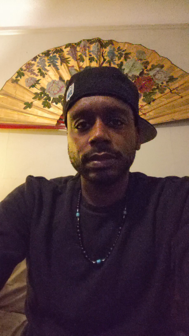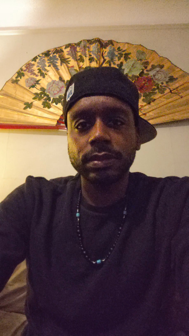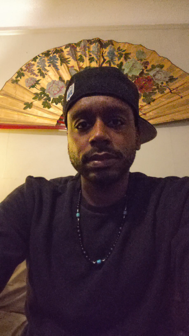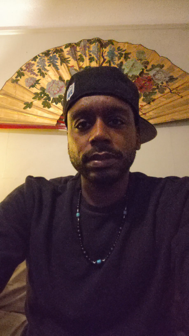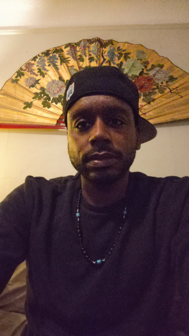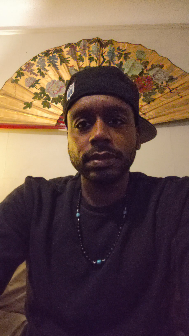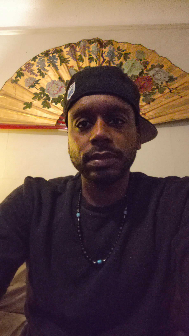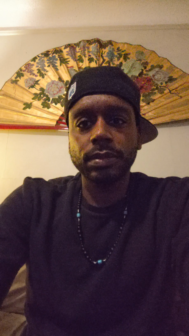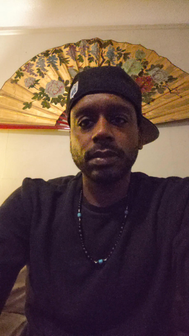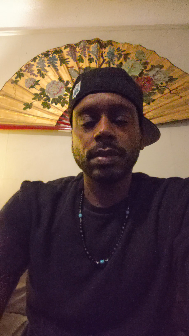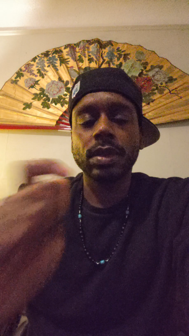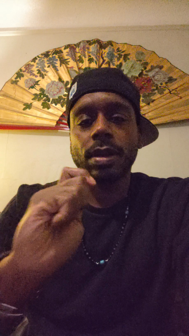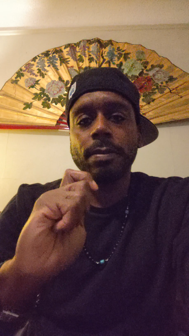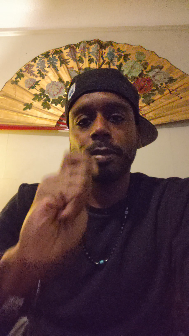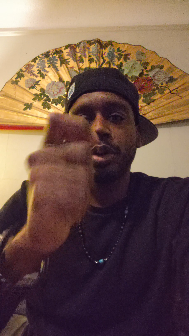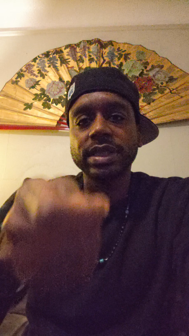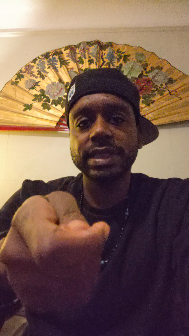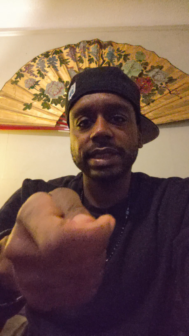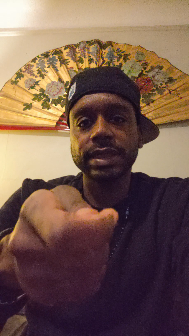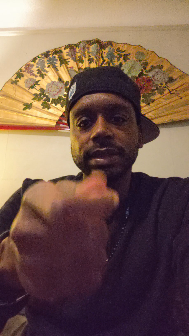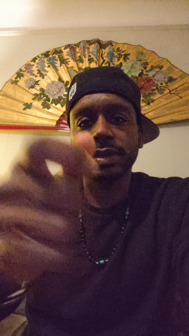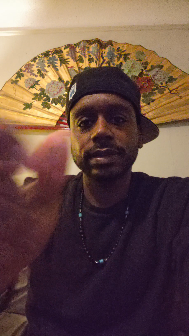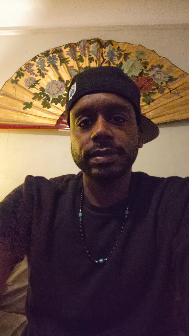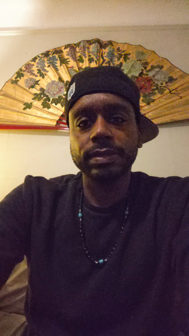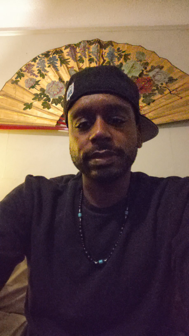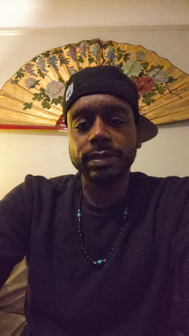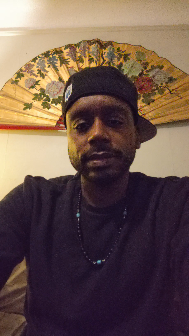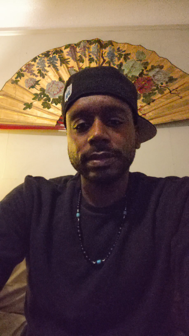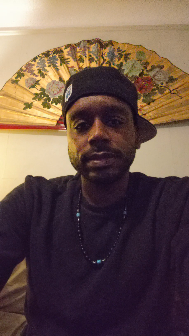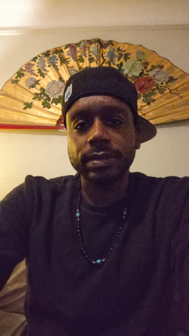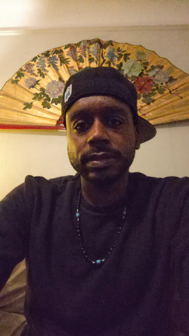present